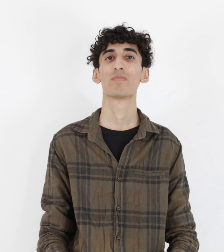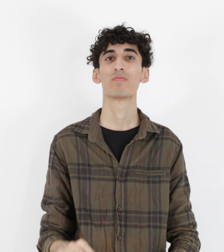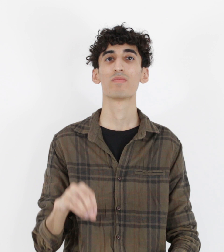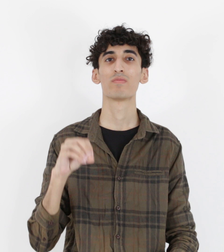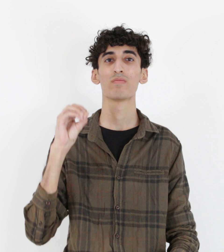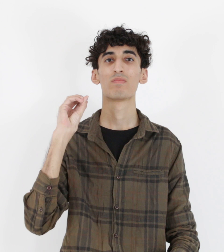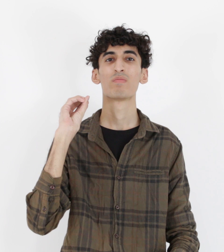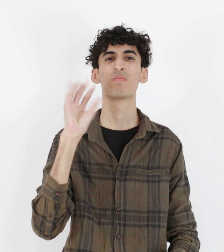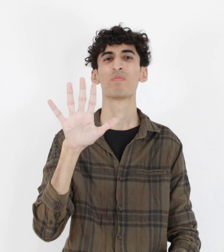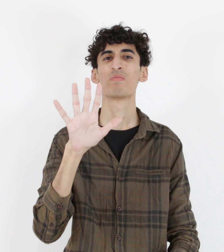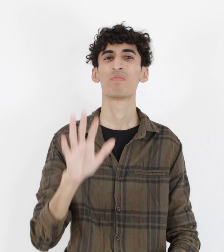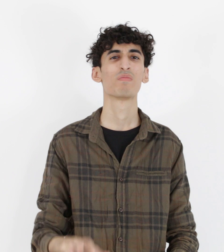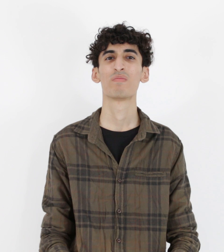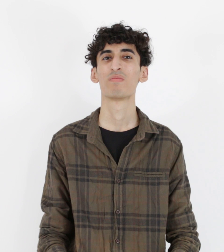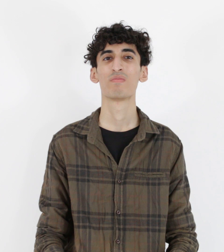bad